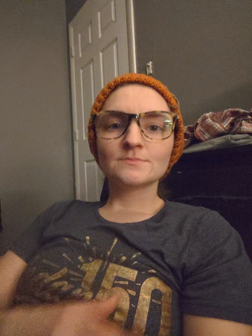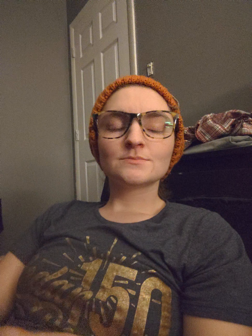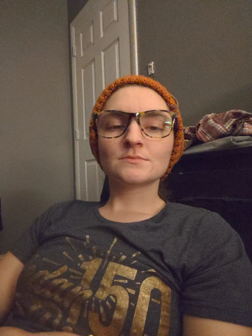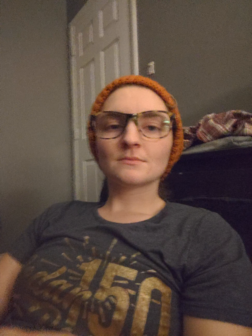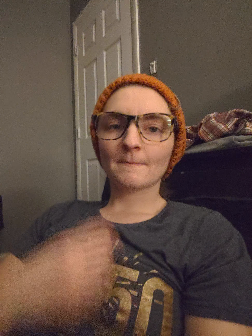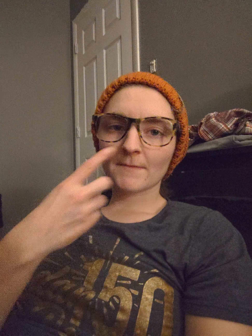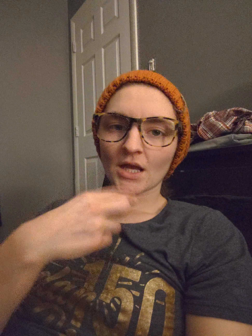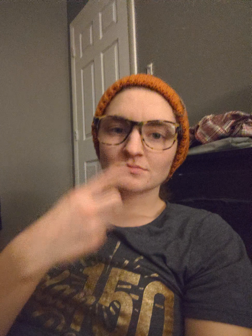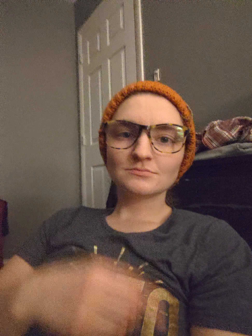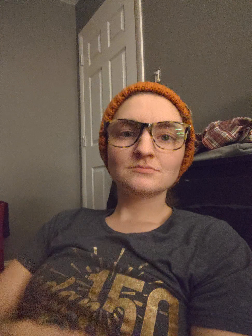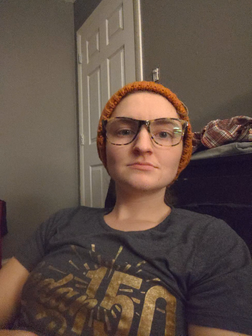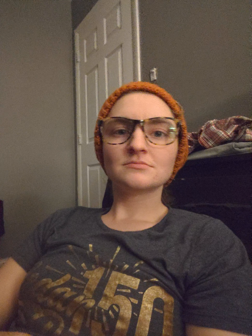mouth